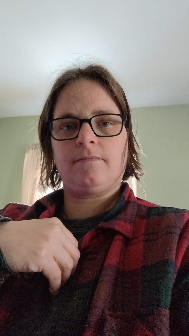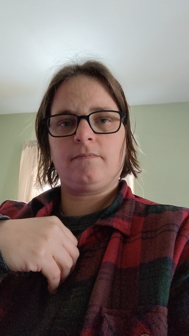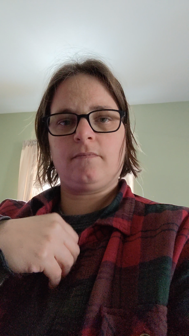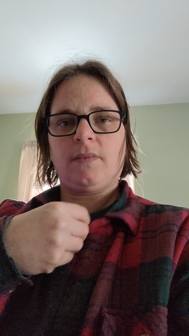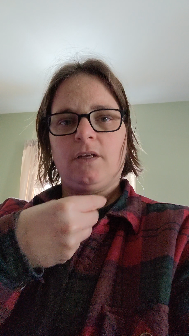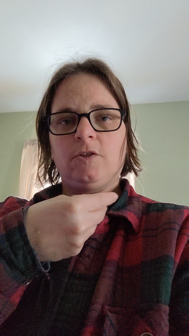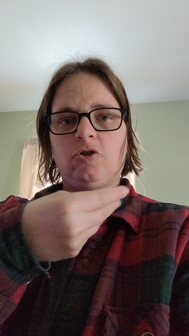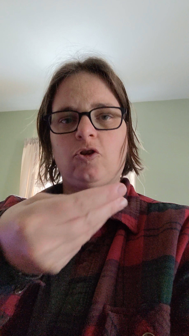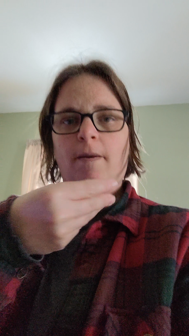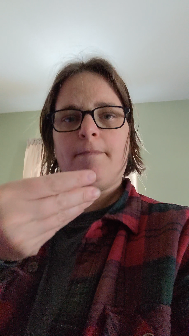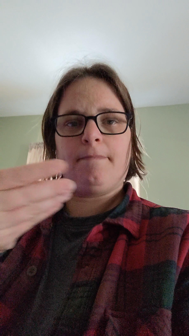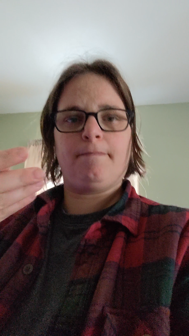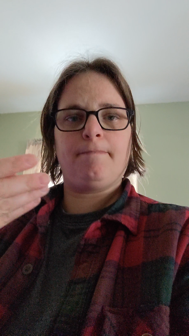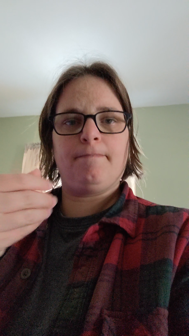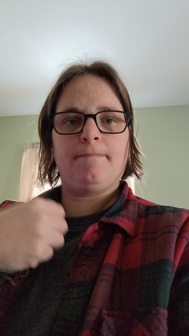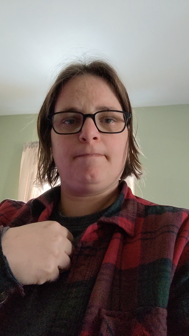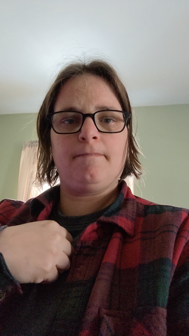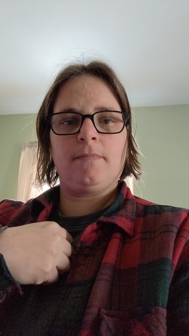shopping